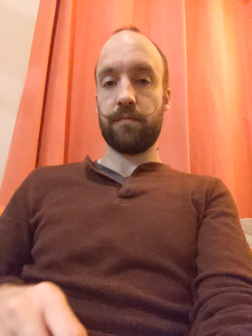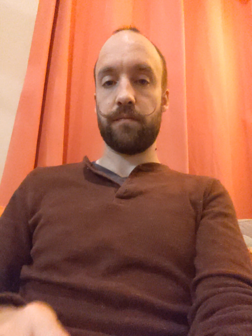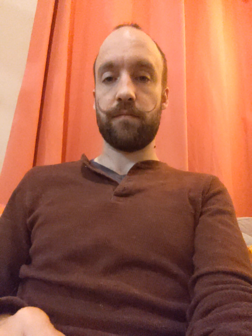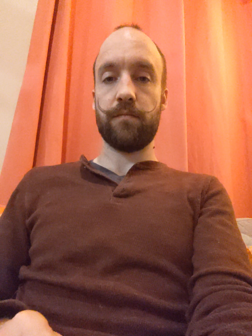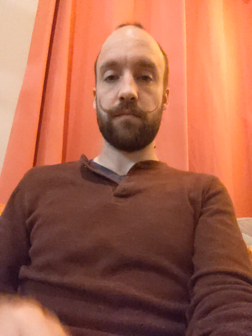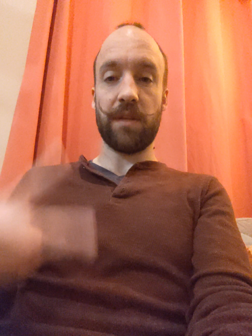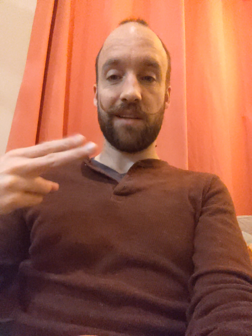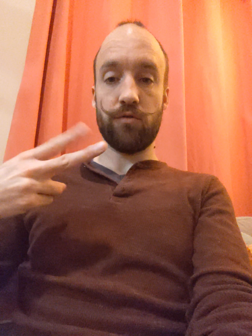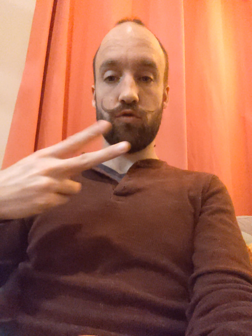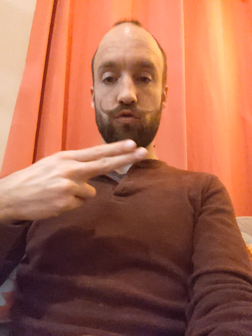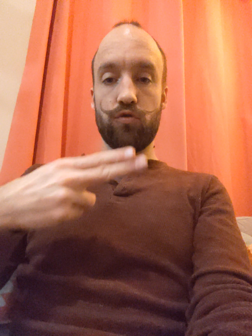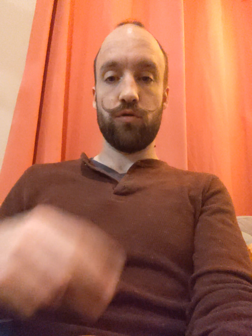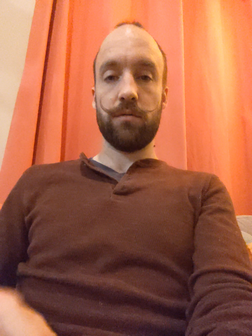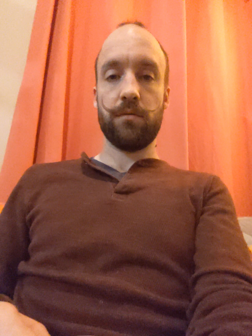scissors